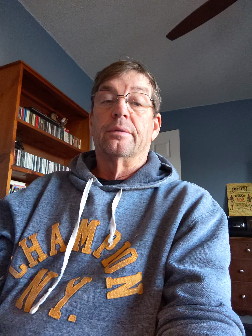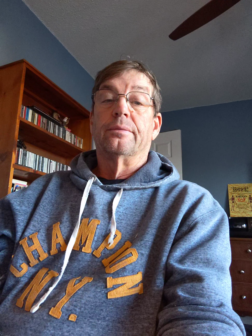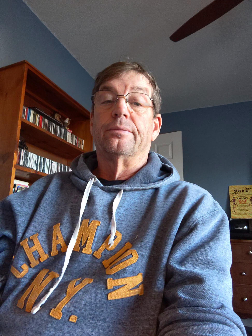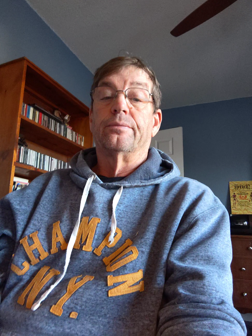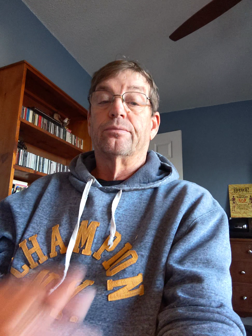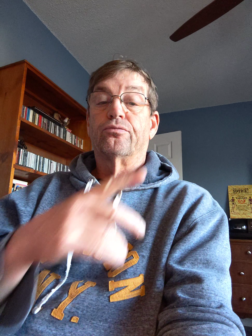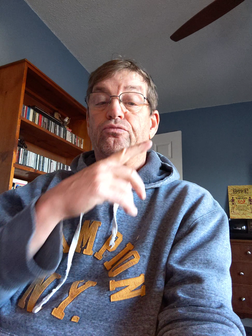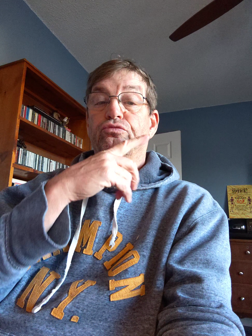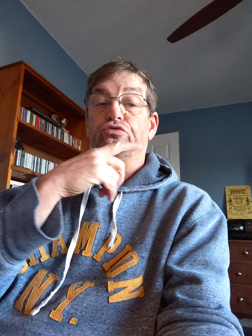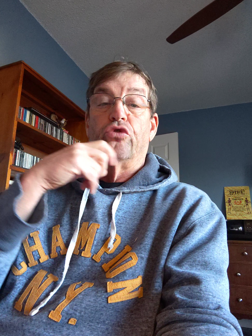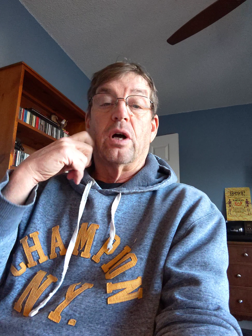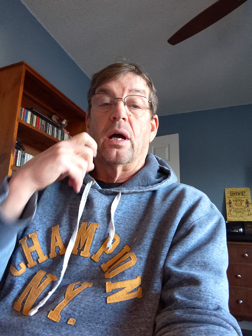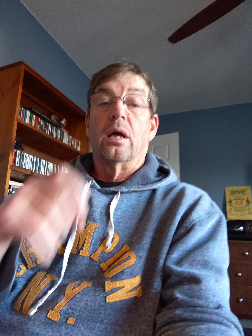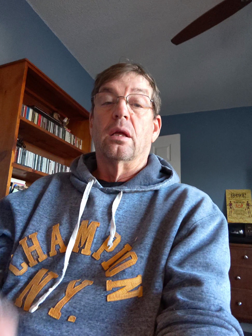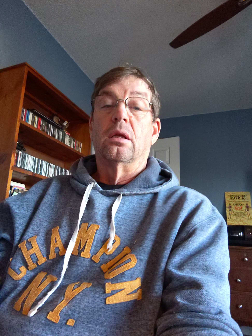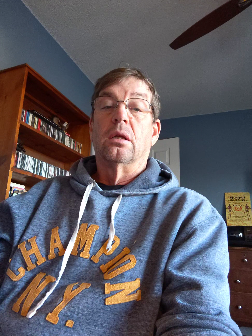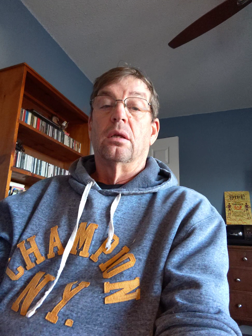dry